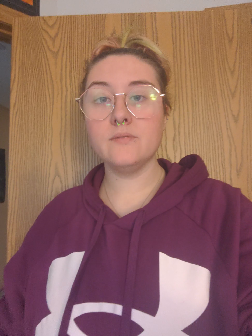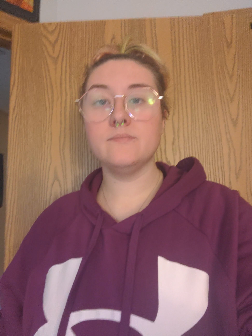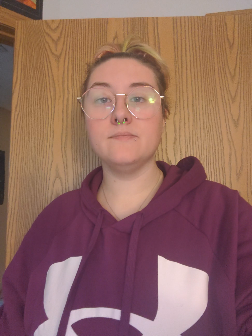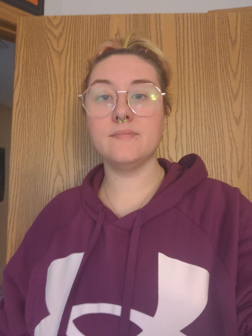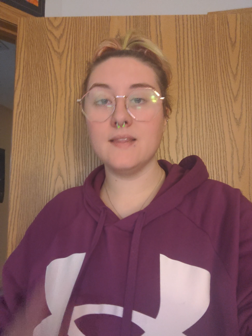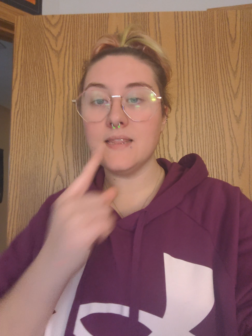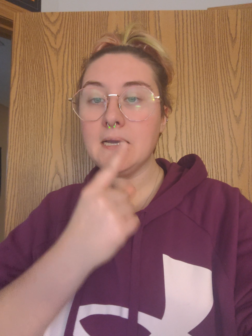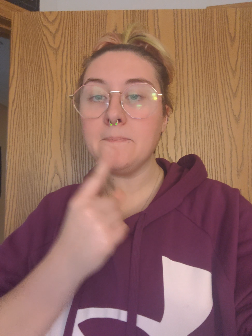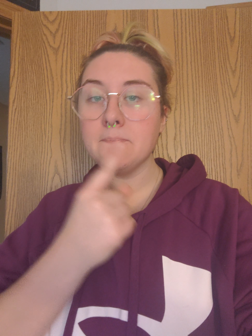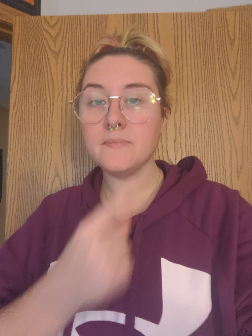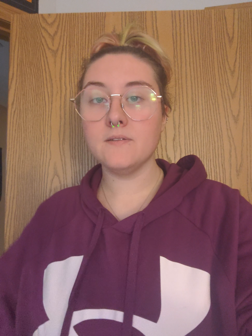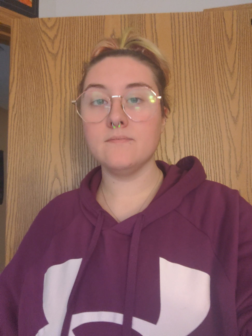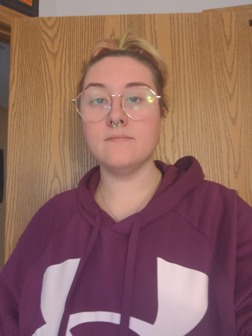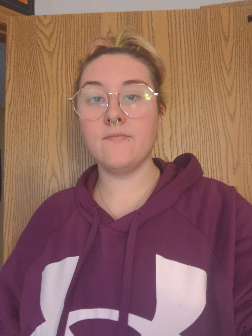lips